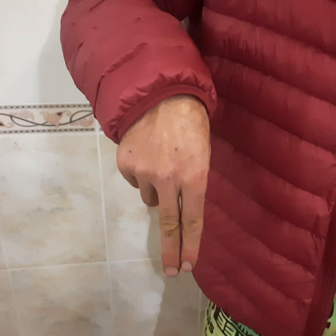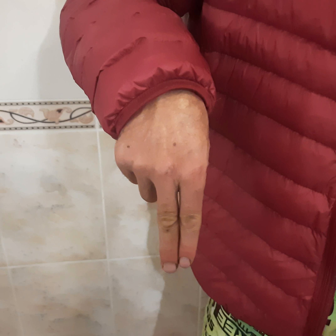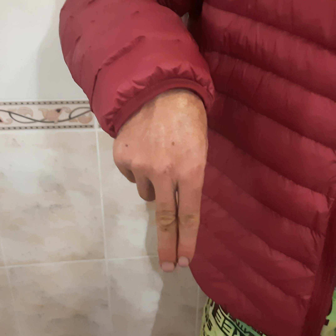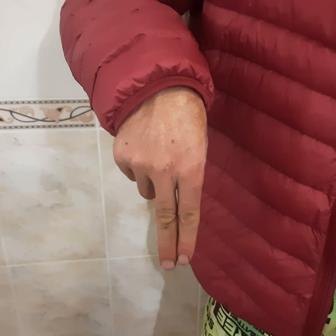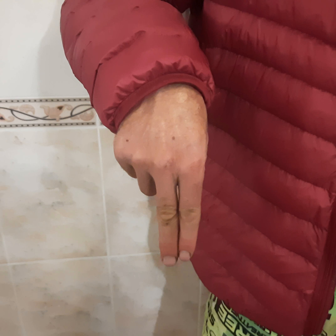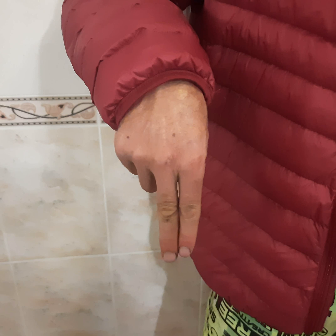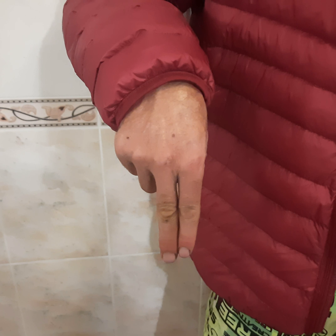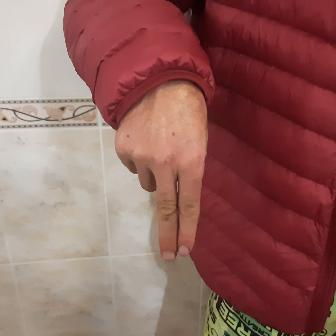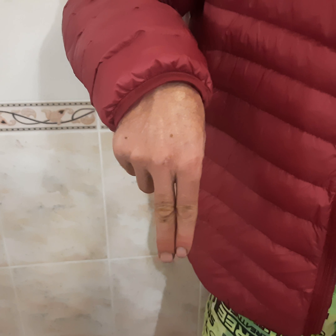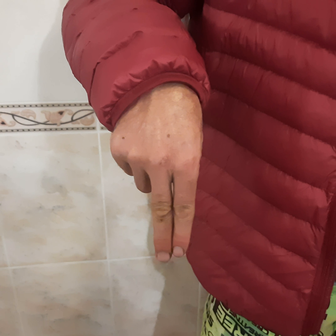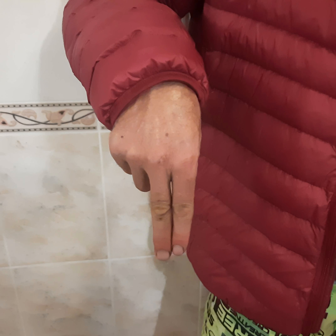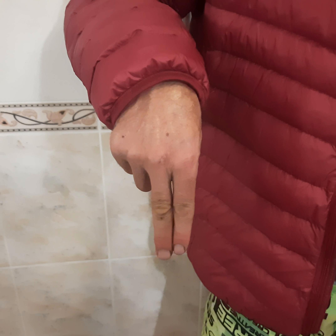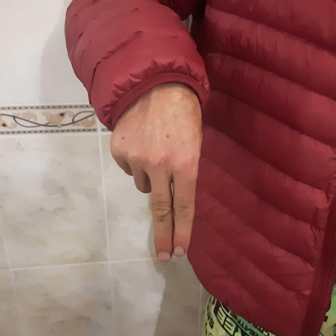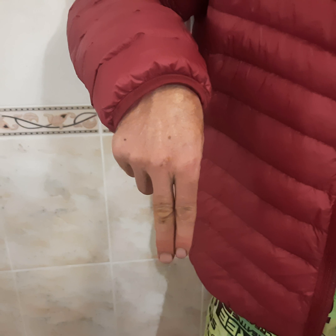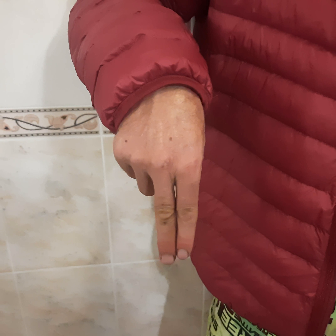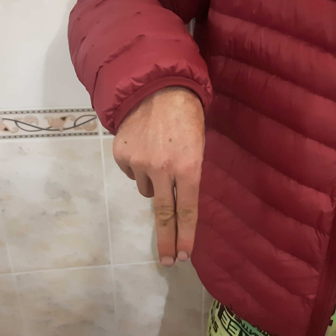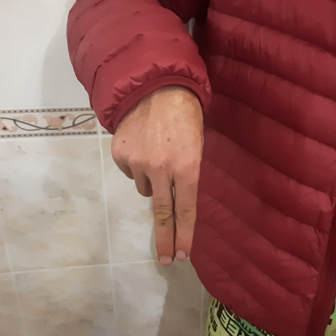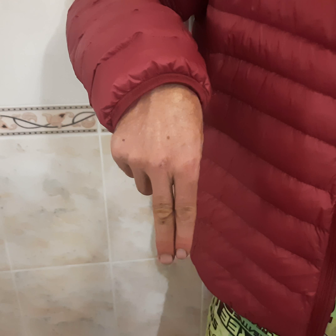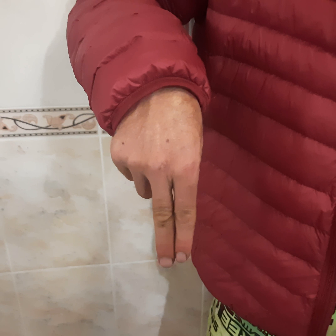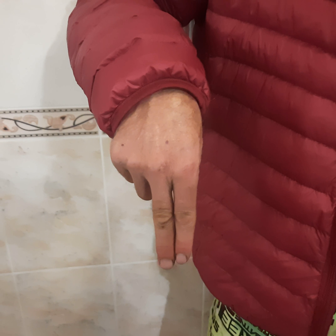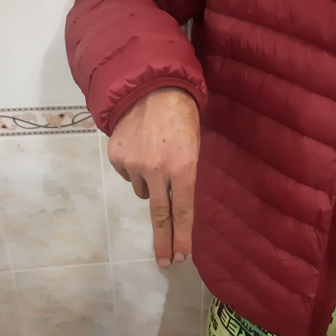П